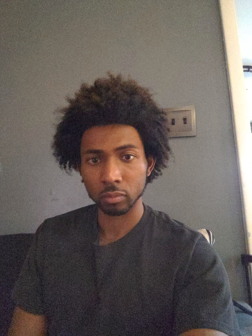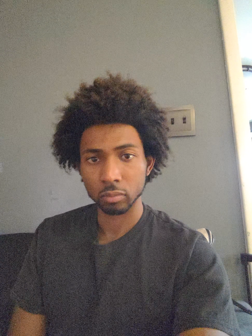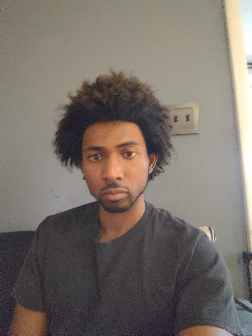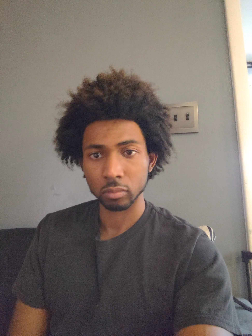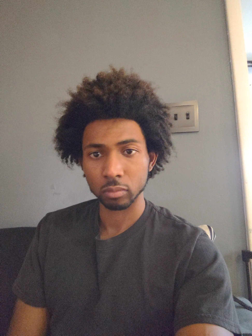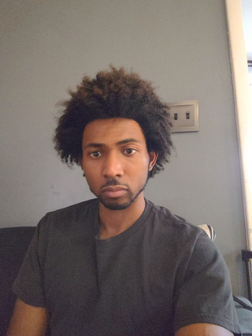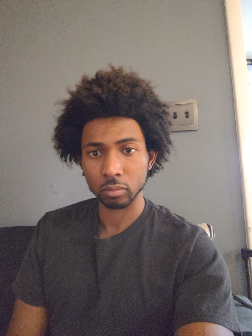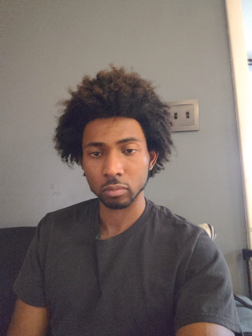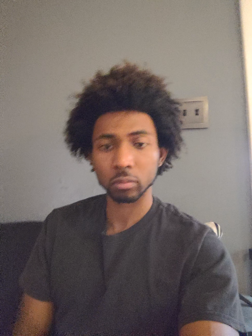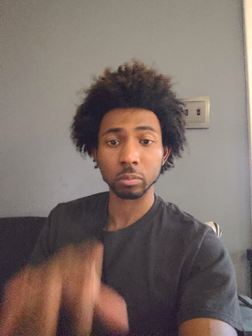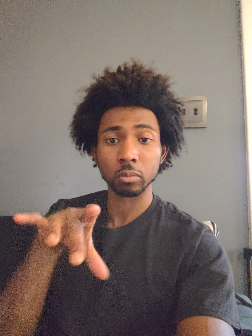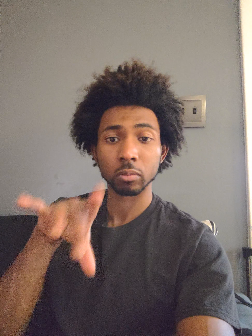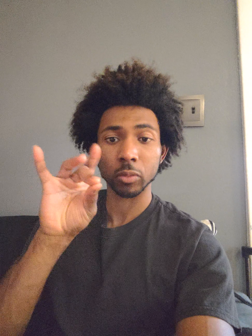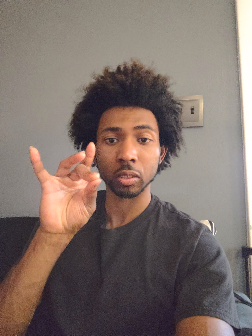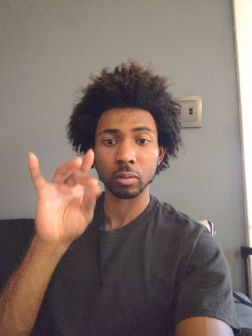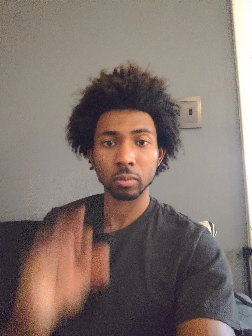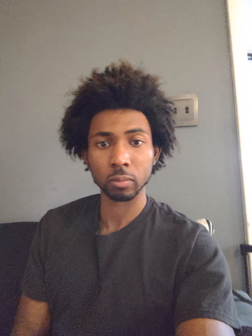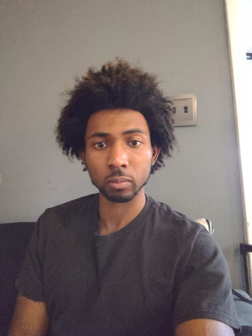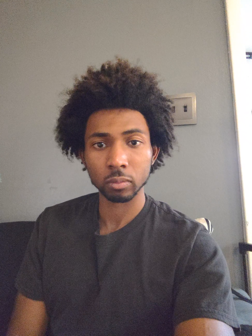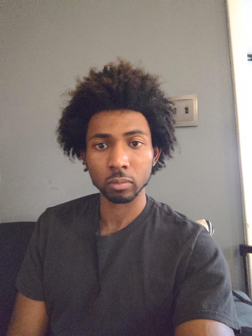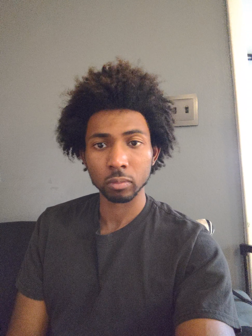pick